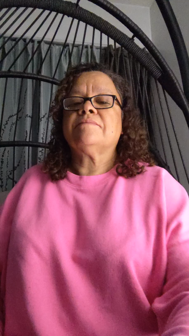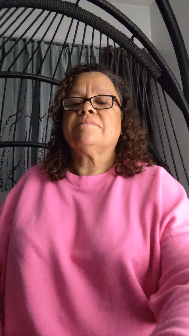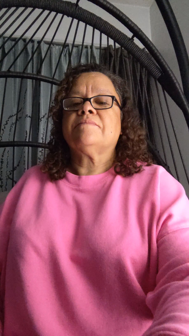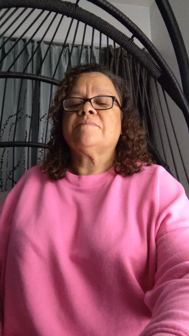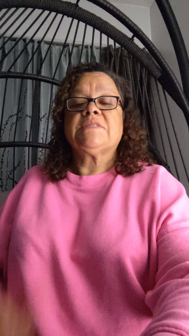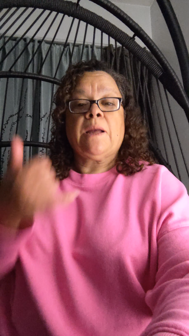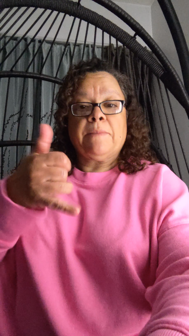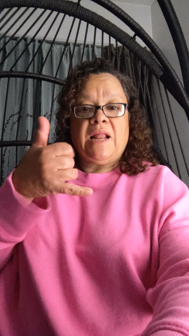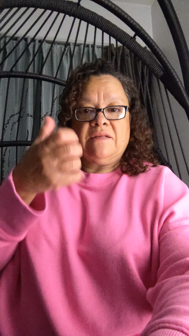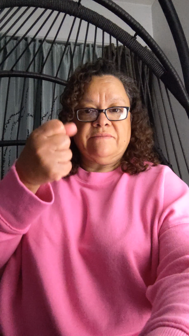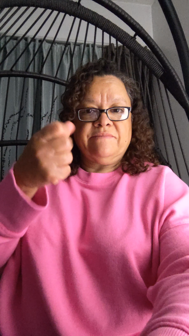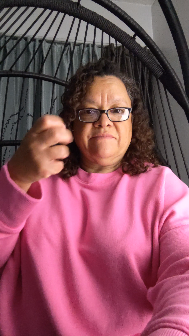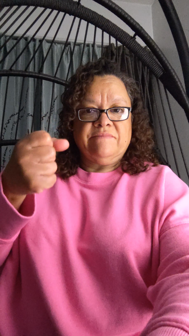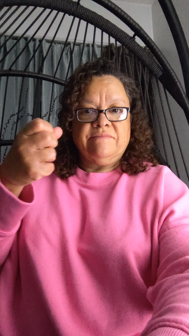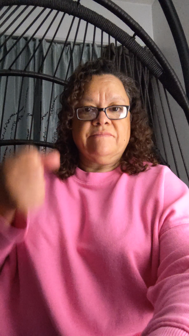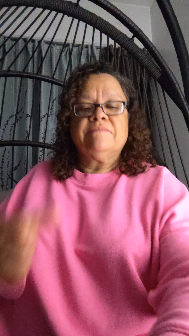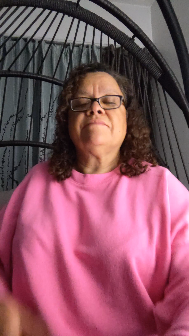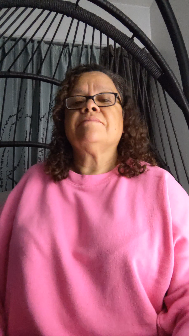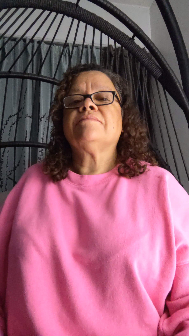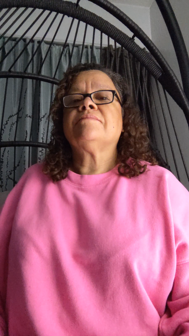play dough